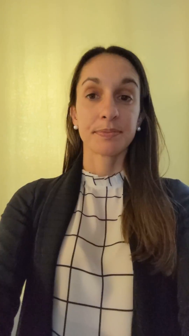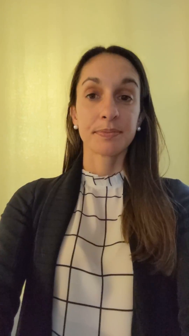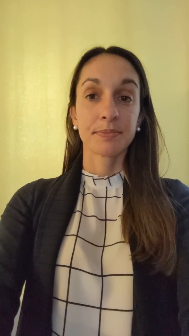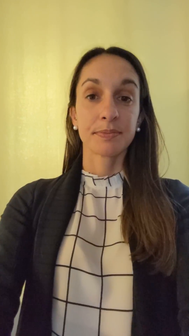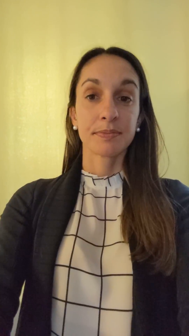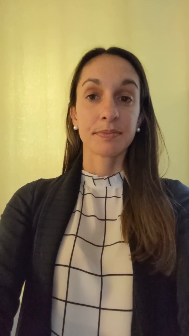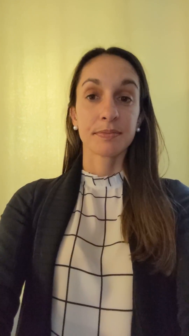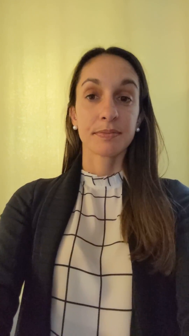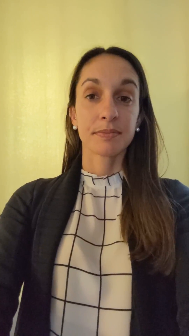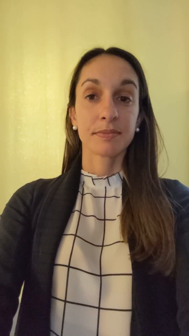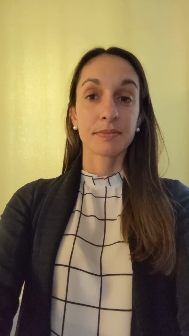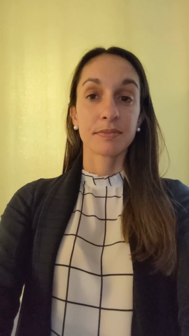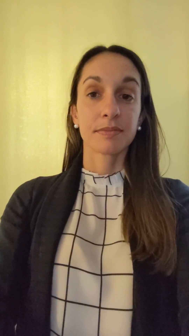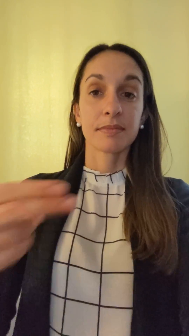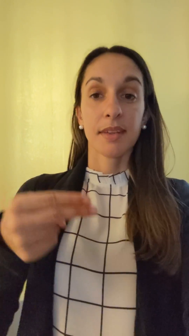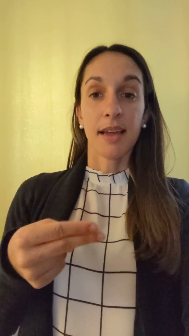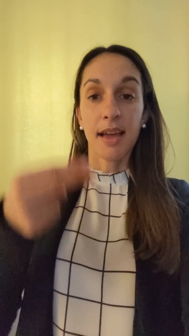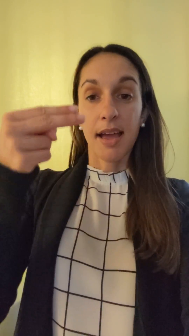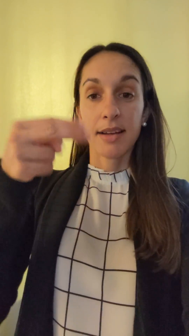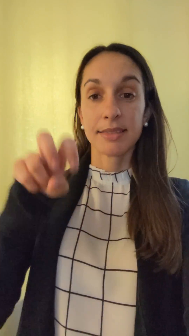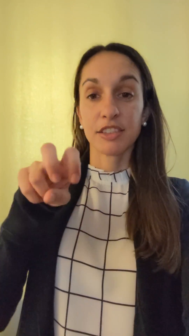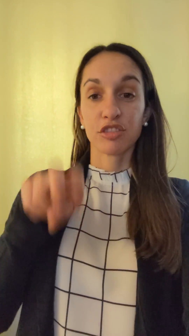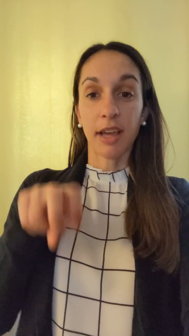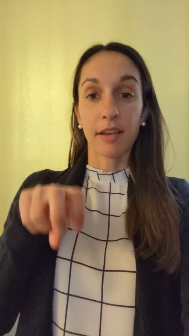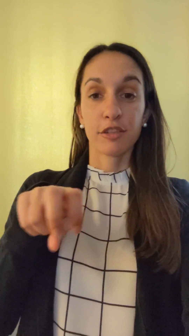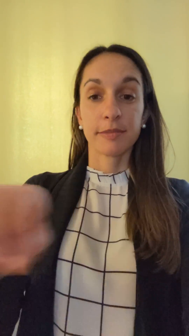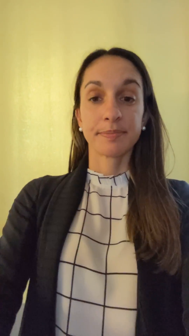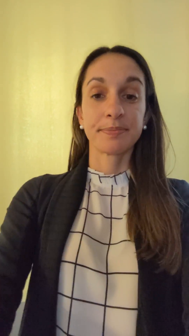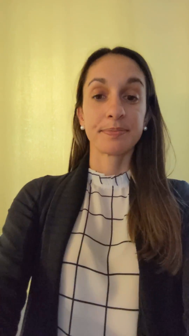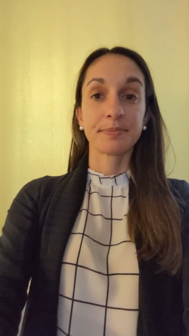high chair